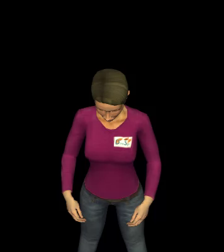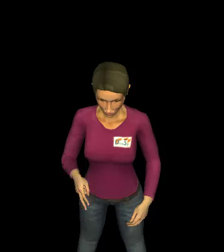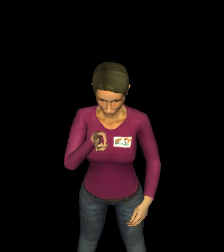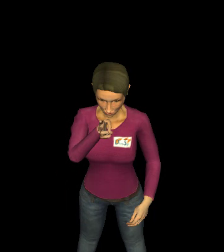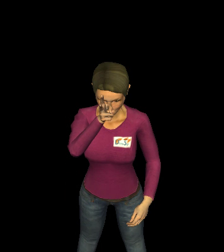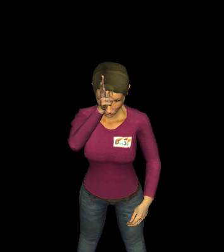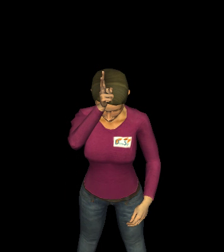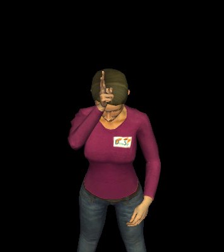غبي